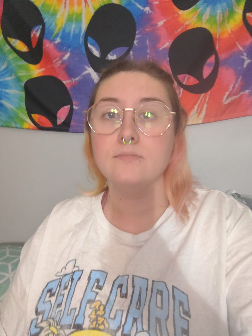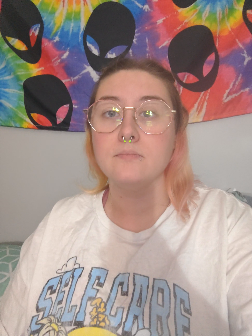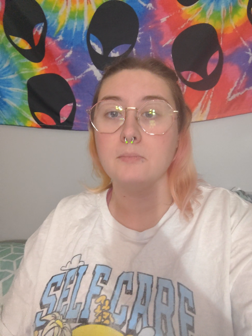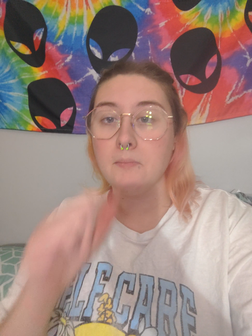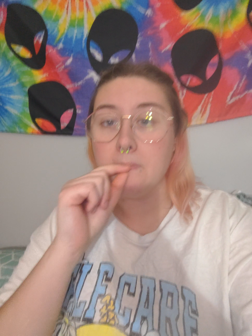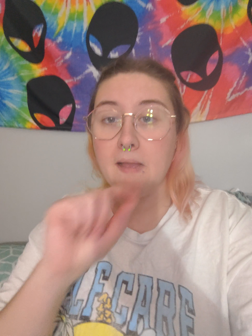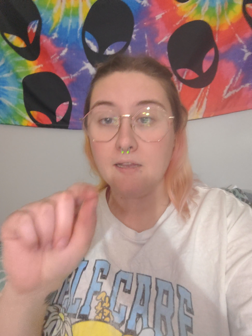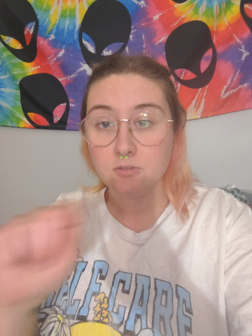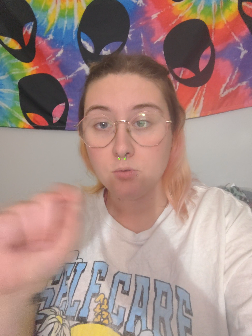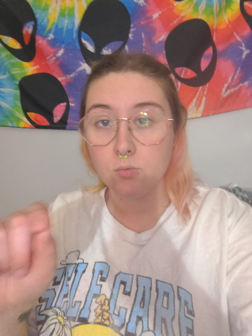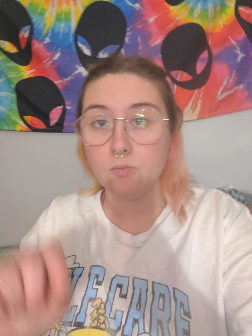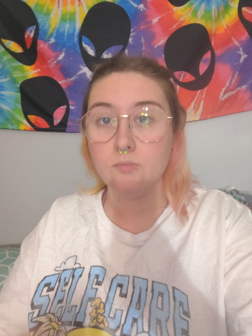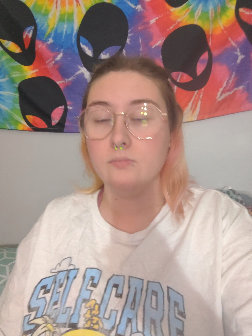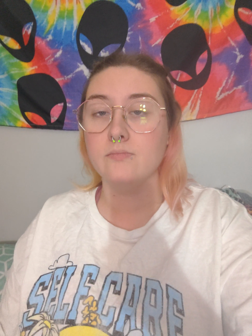pencil